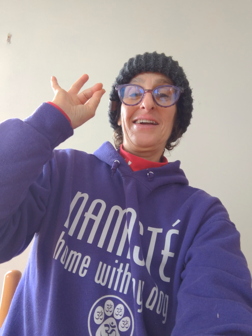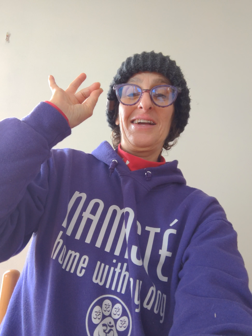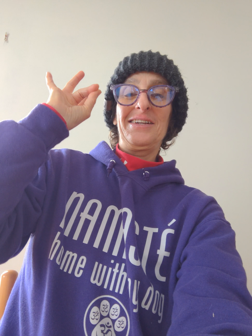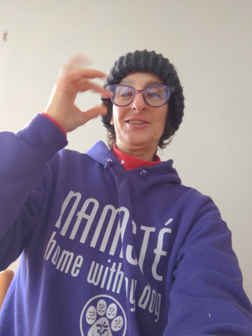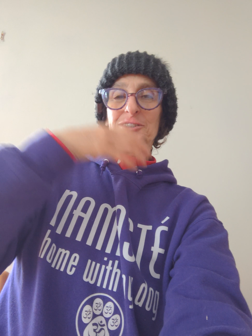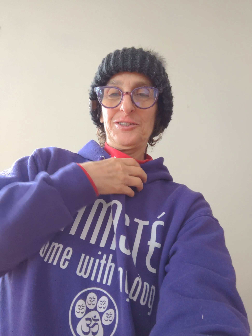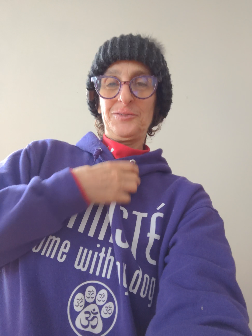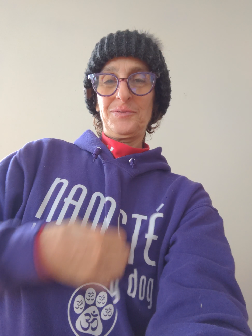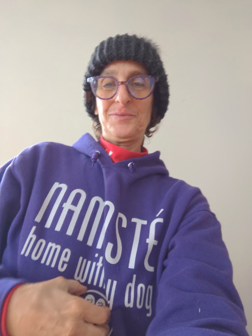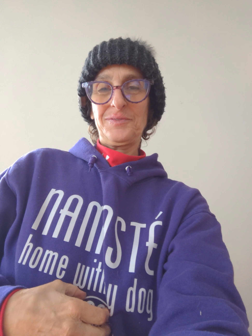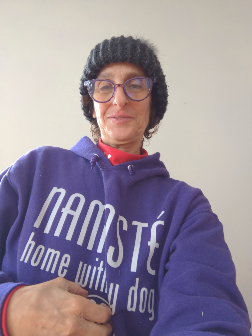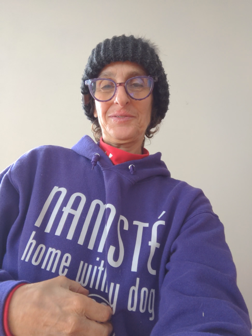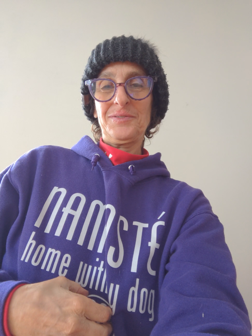hungry